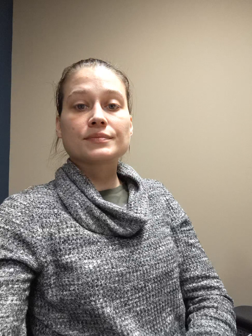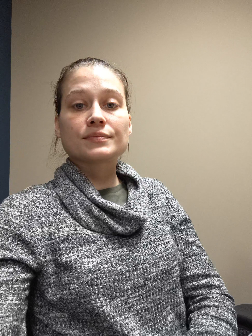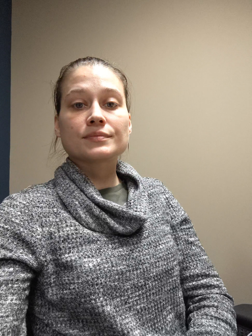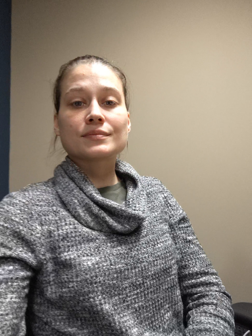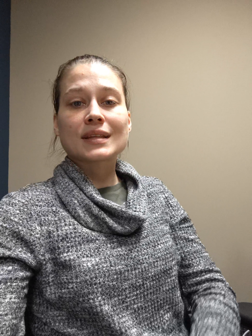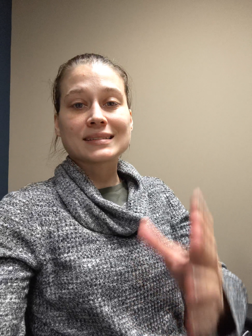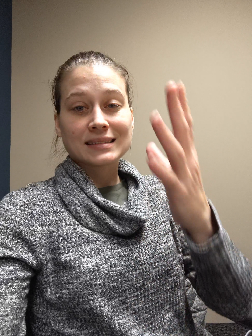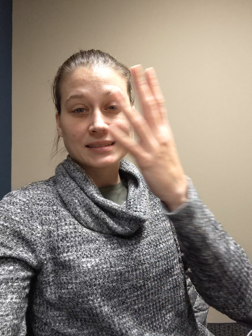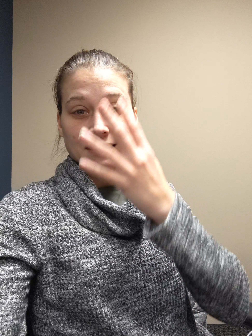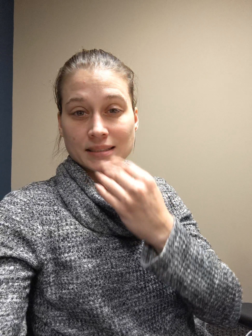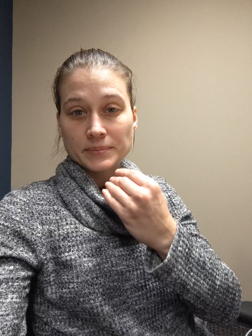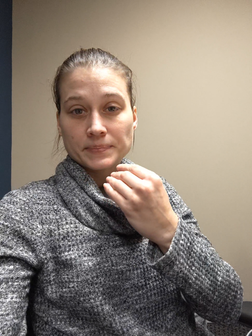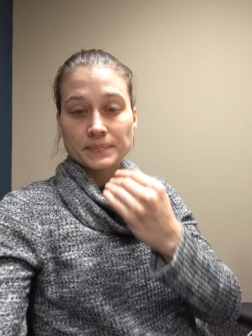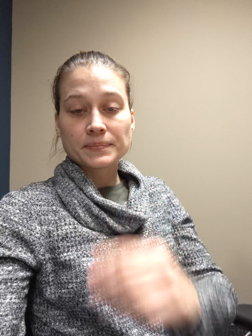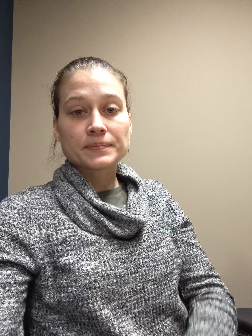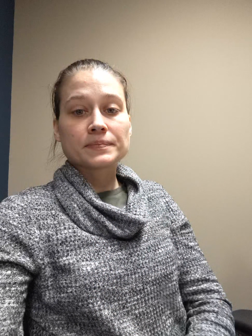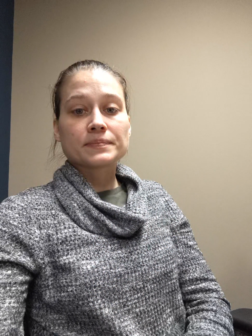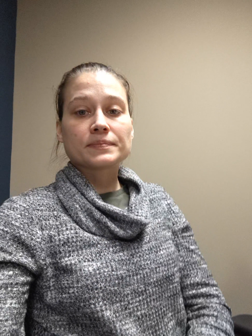sleep